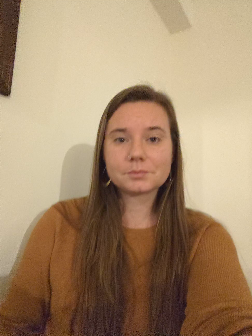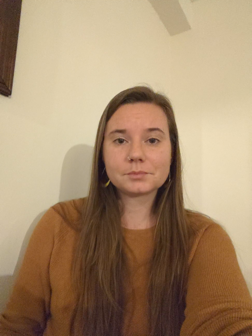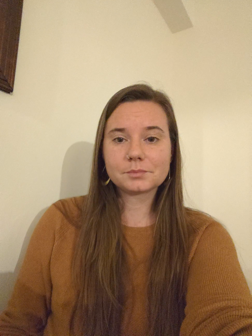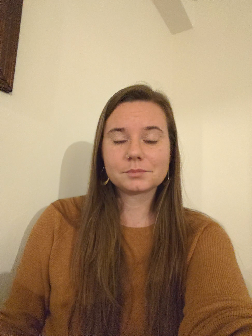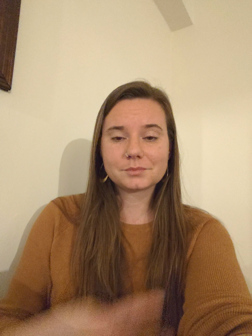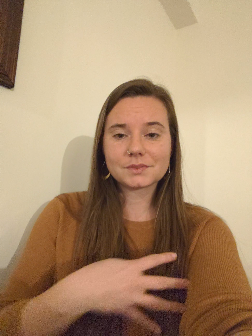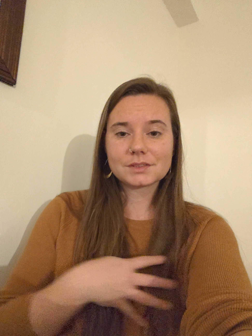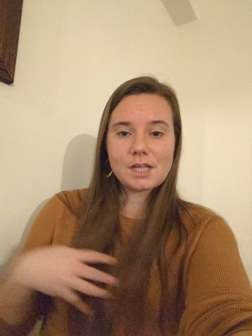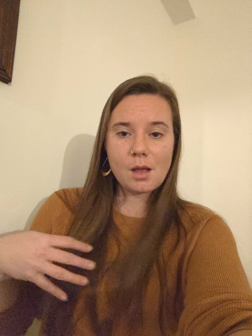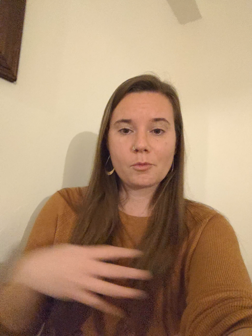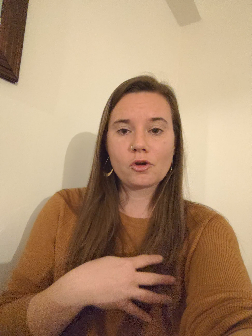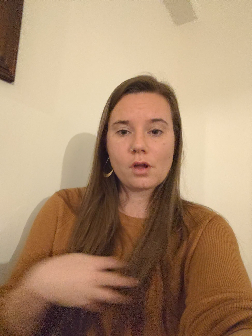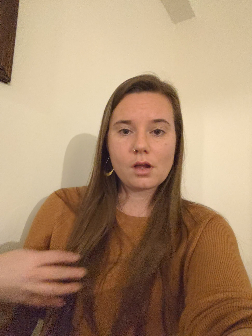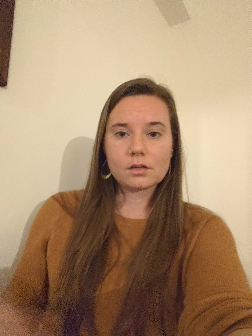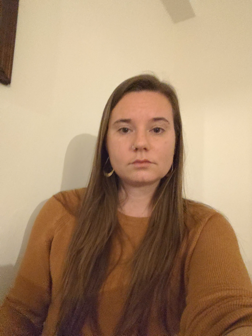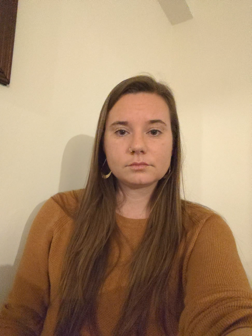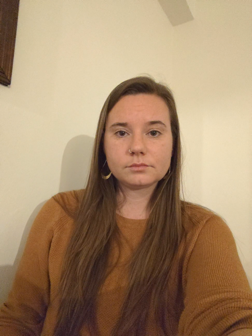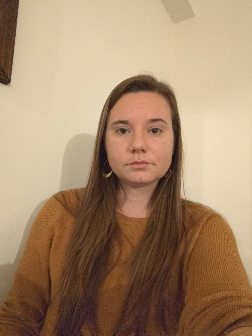zebra